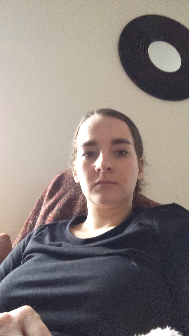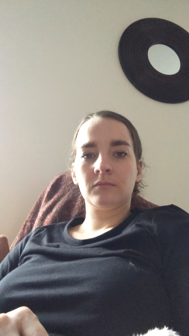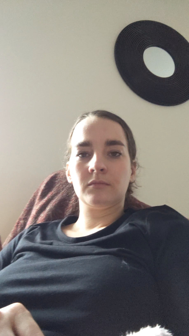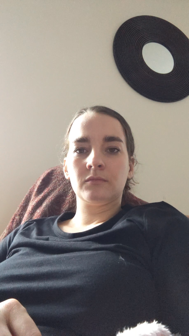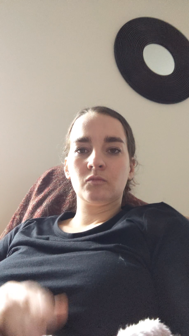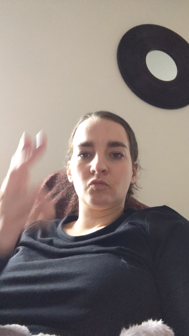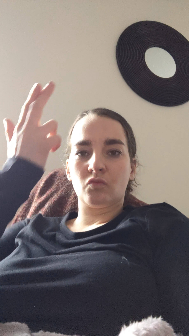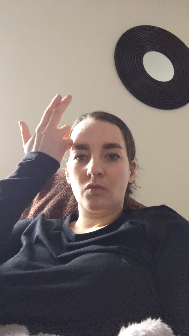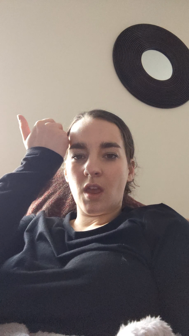rabbit